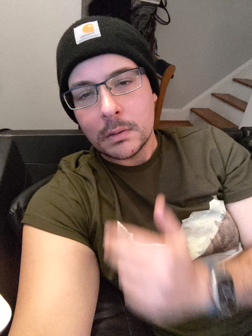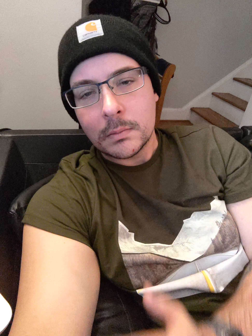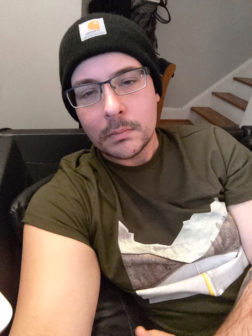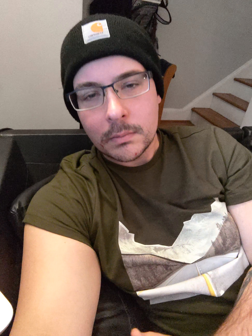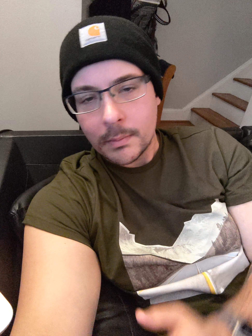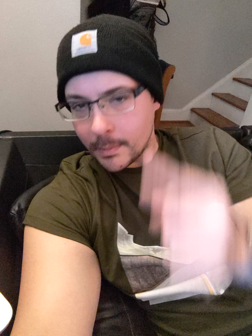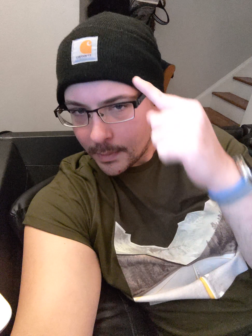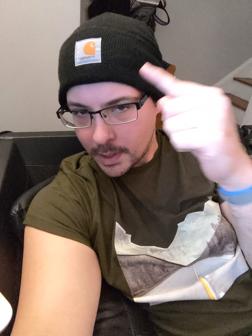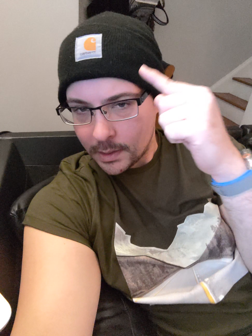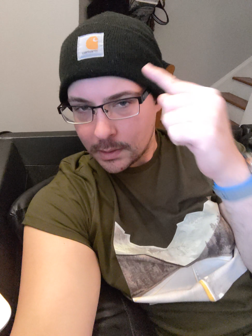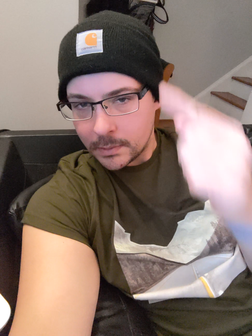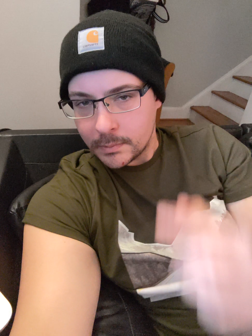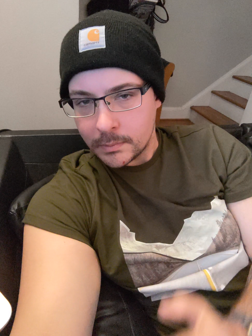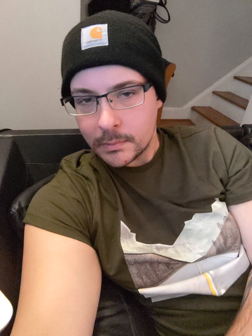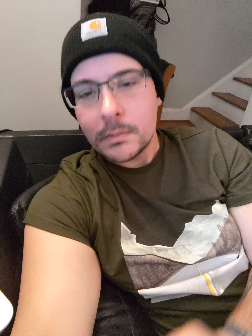penny